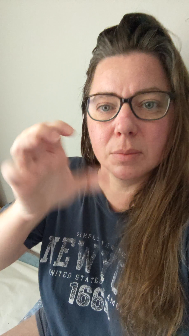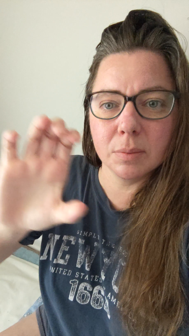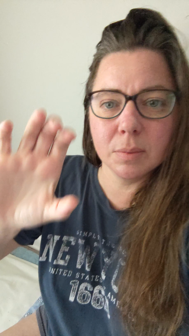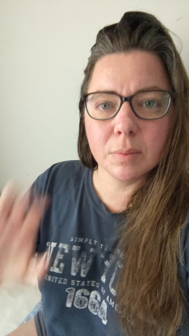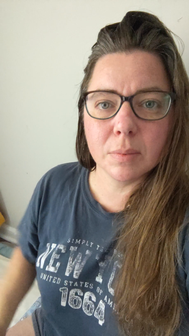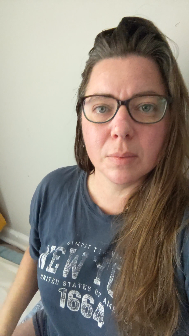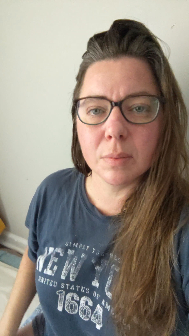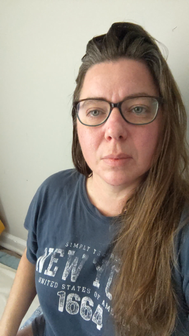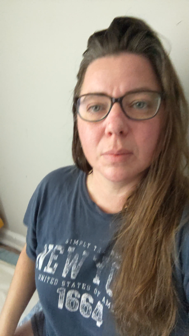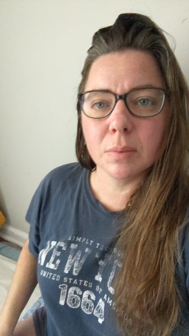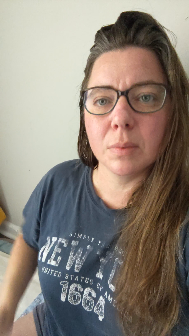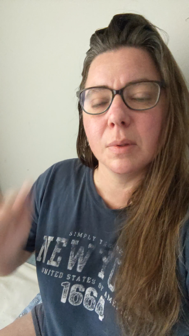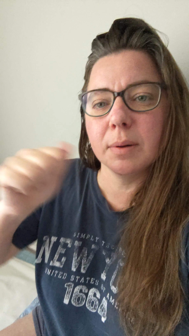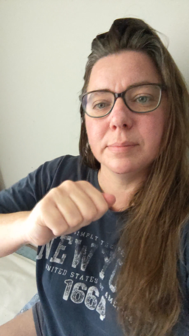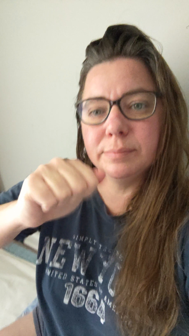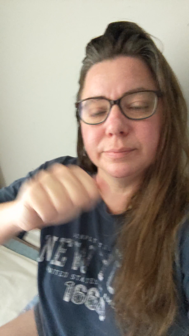rock